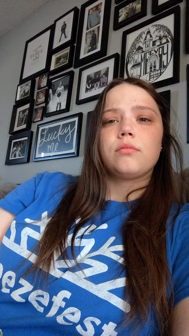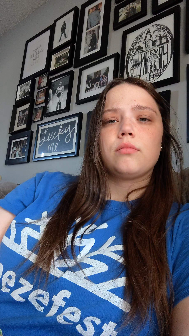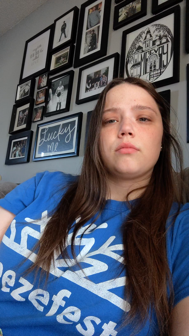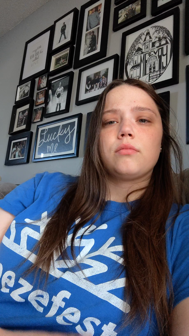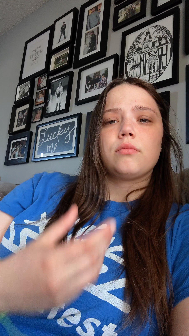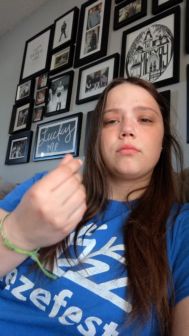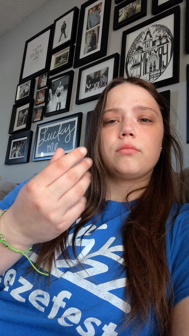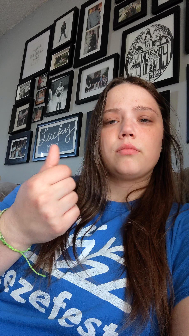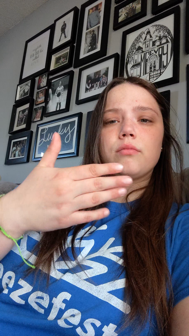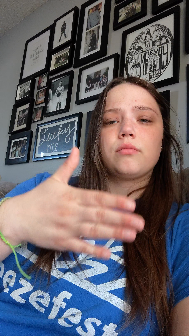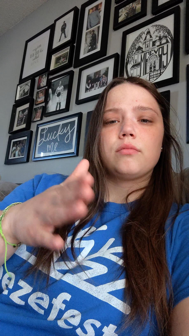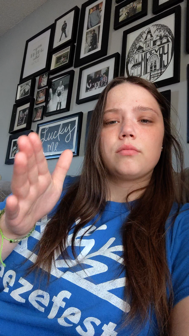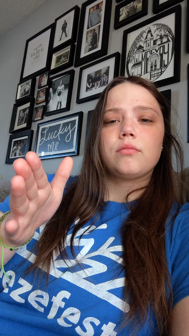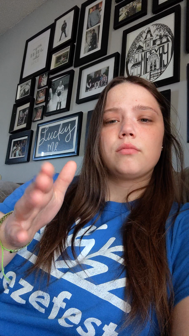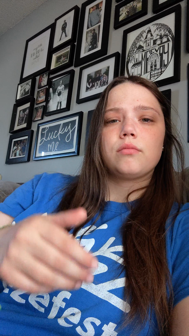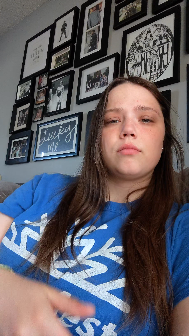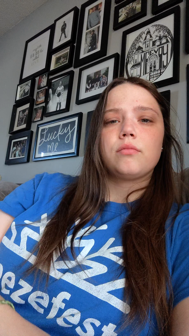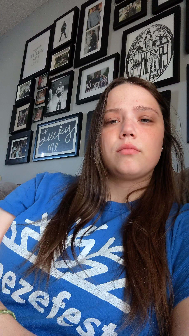sandbox